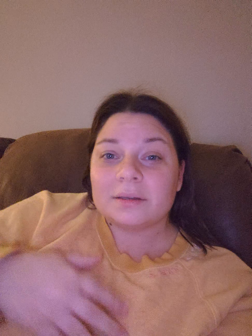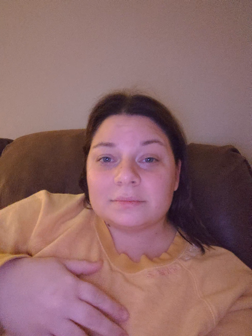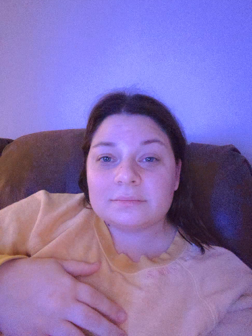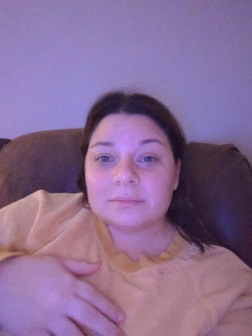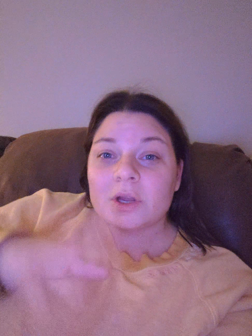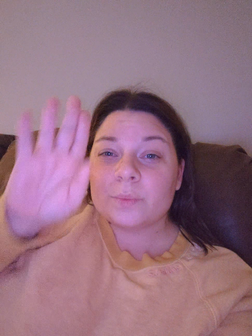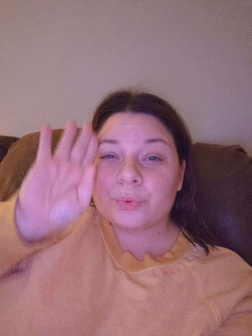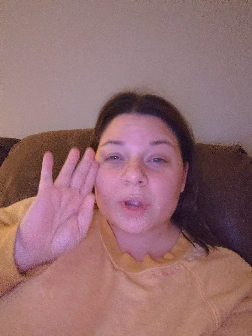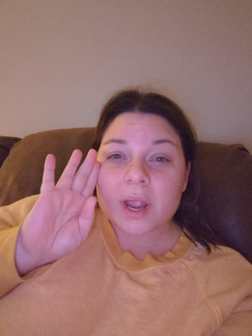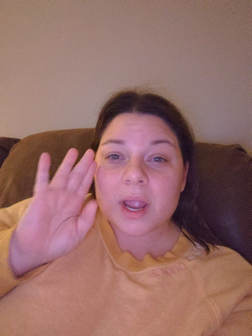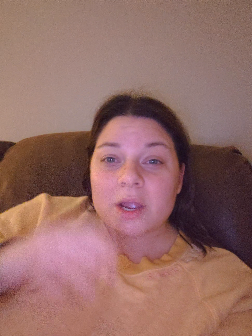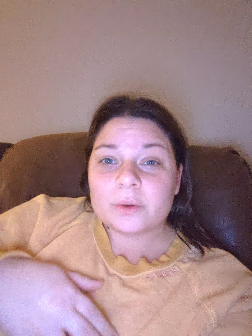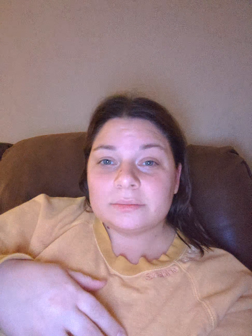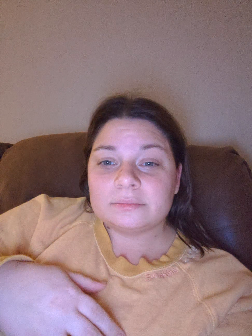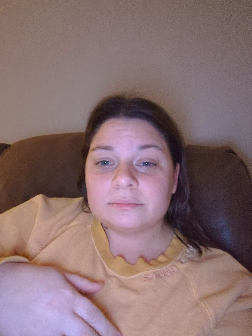brown